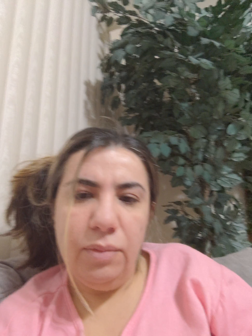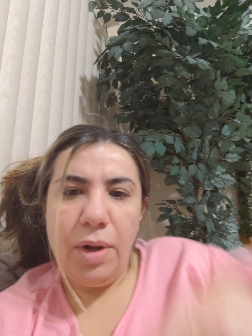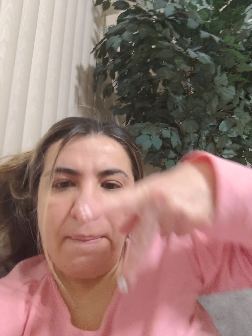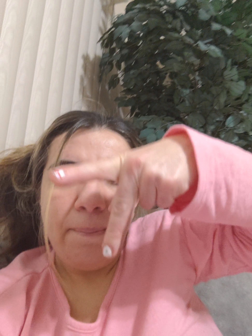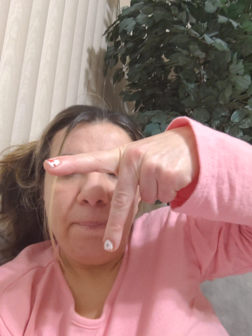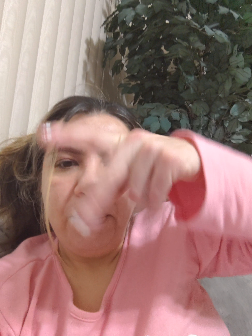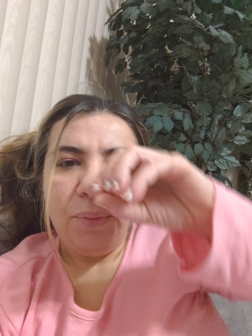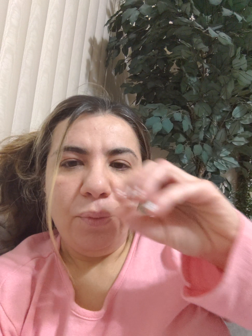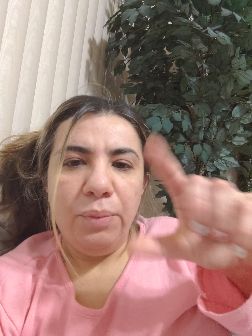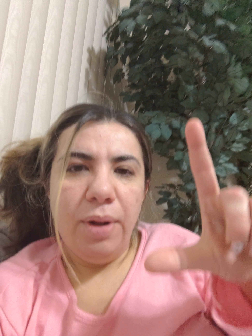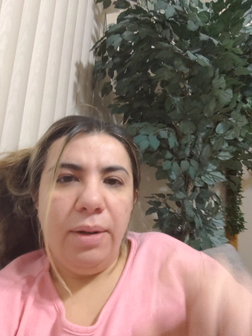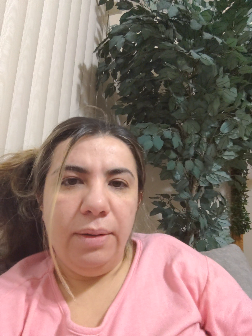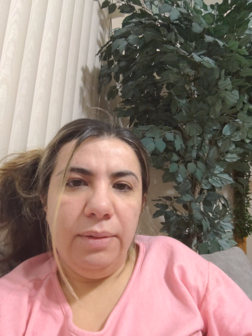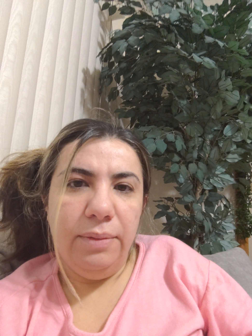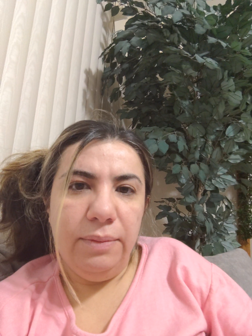pool